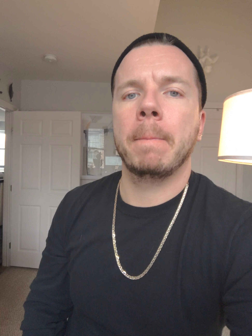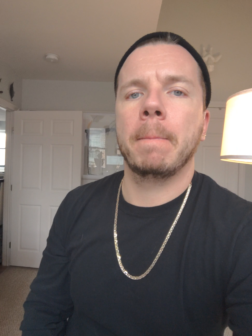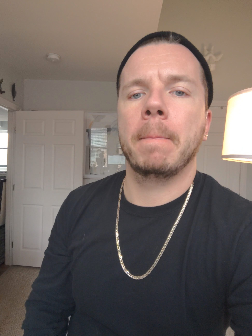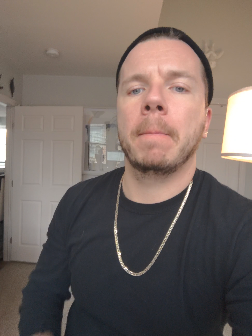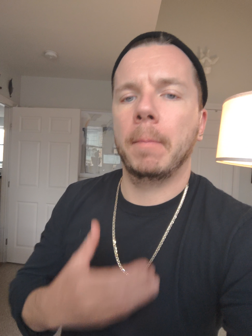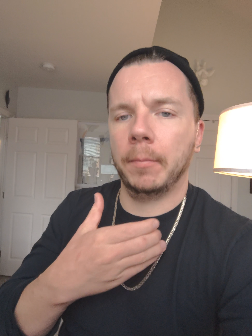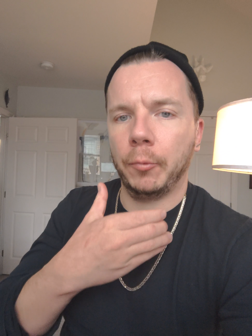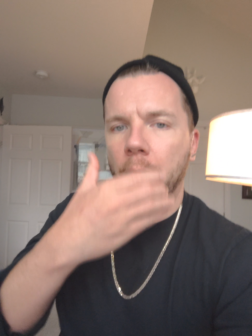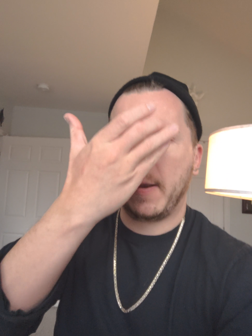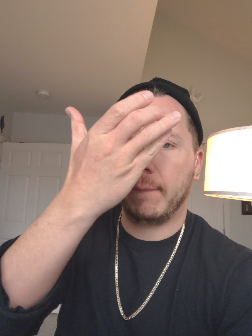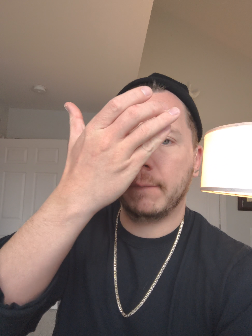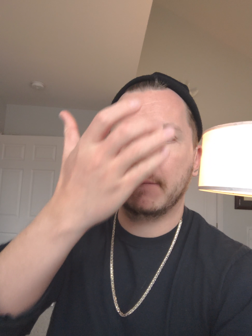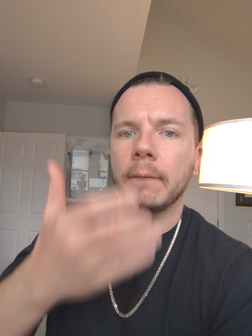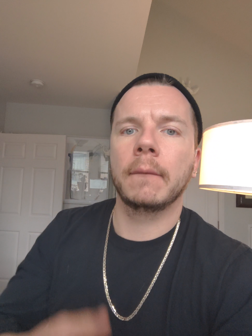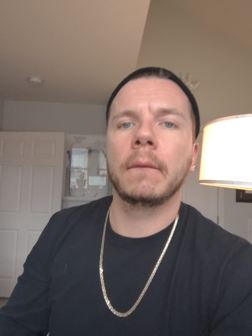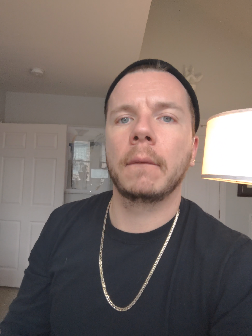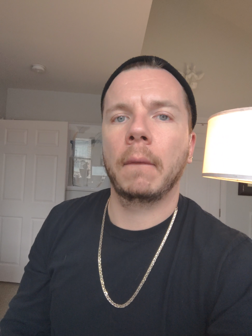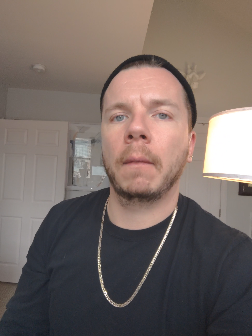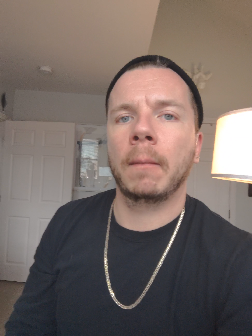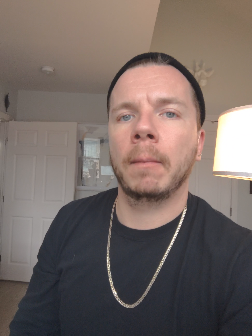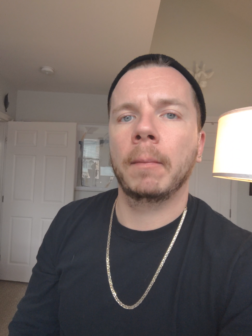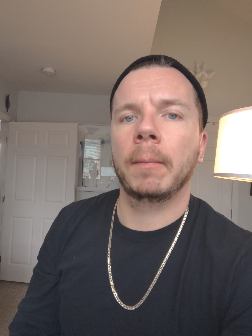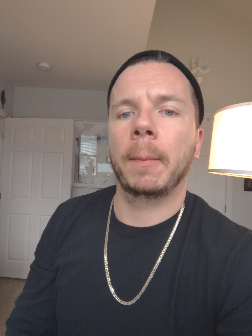giraffe